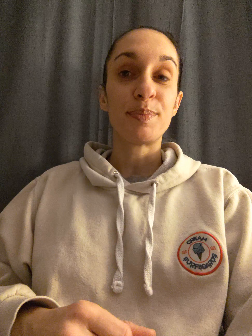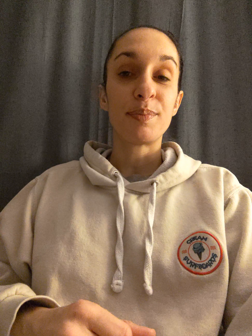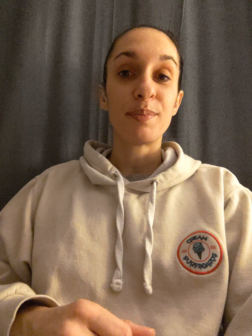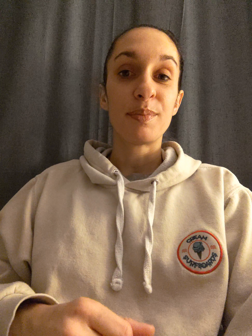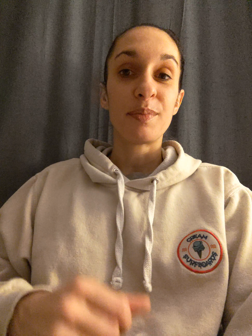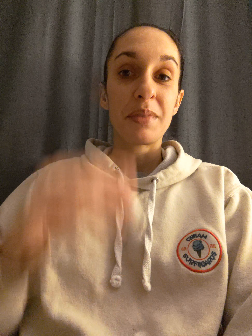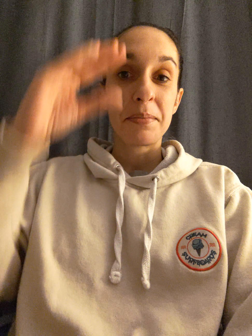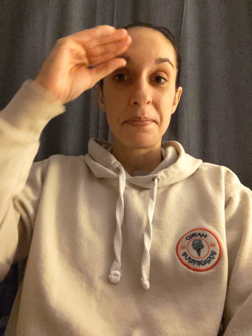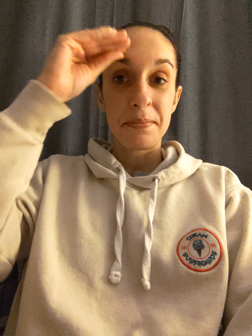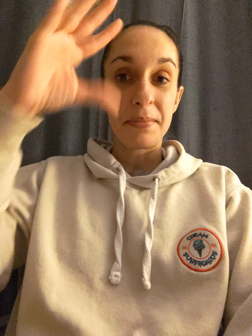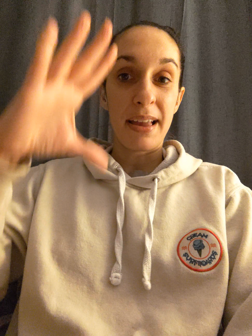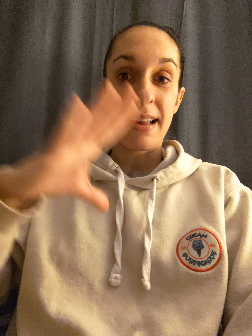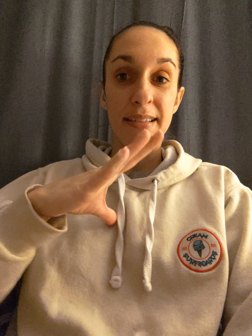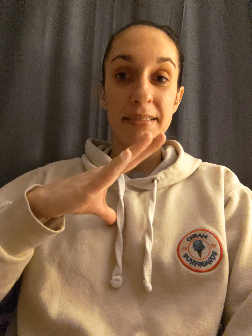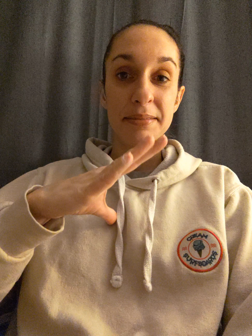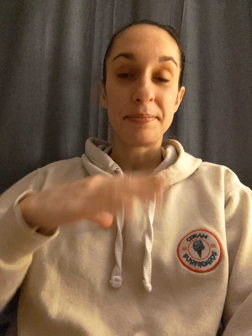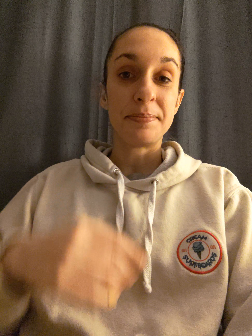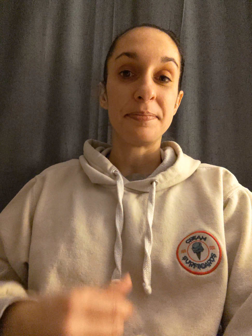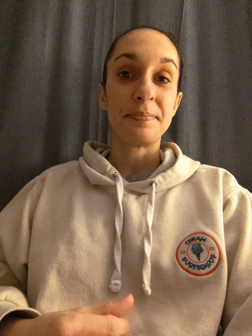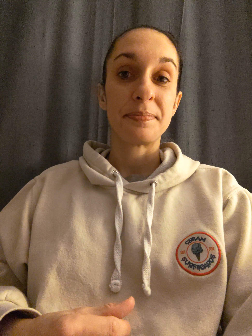man